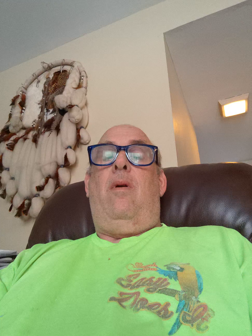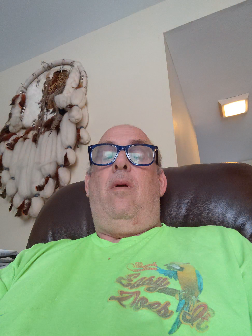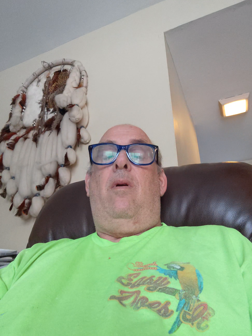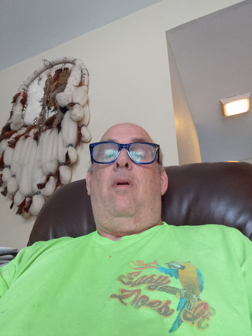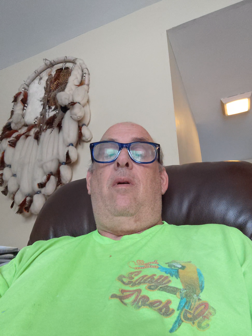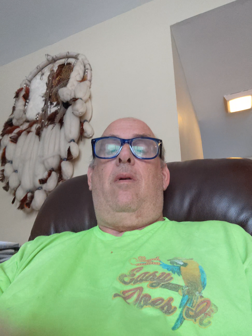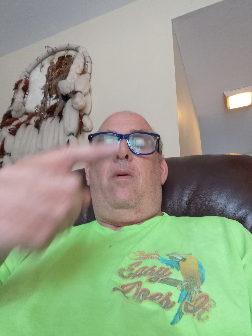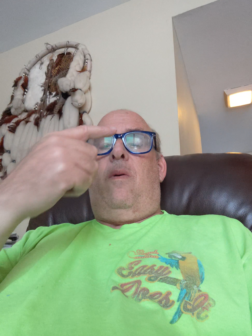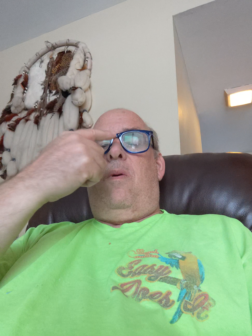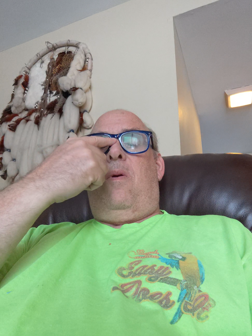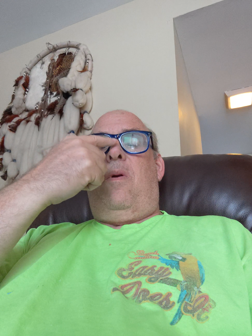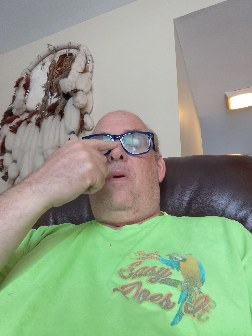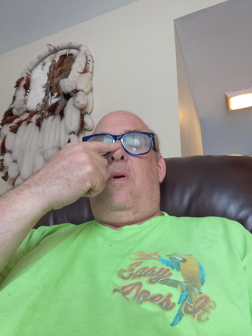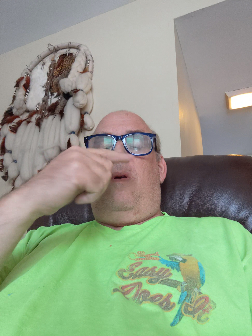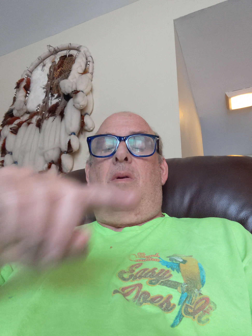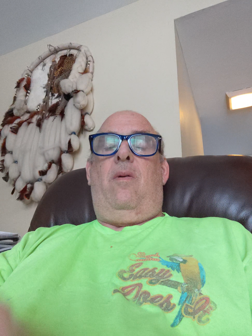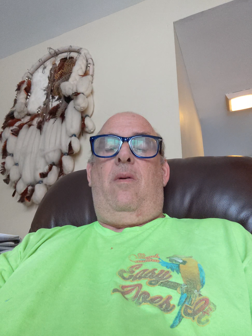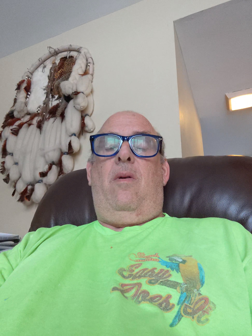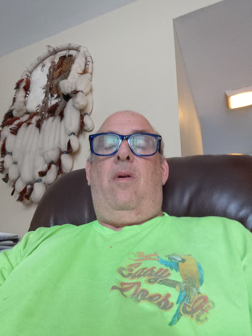nose